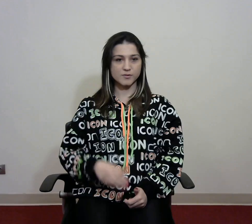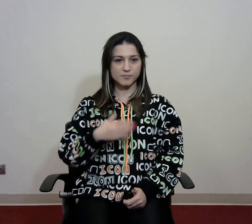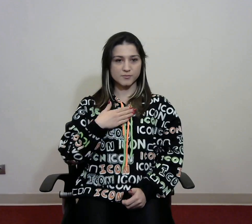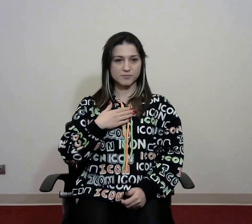mən